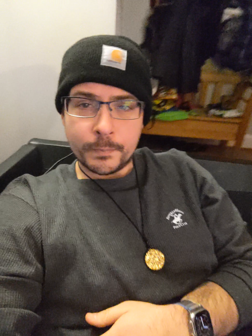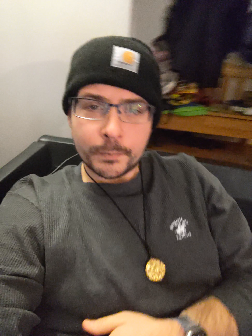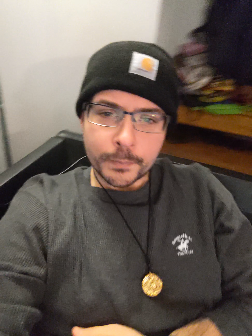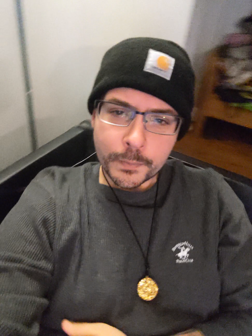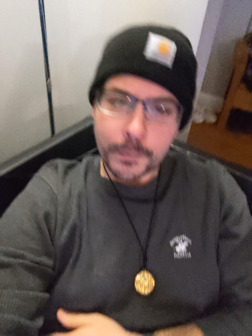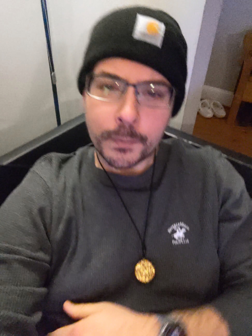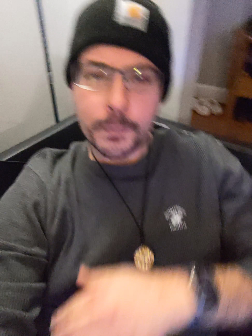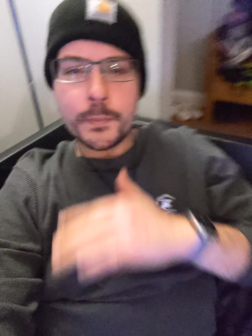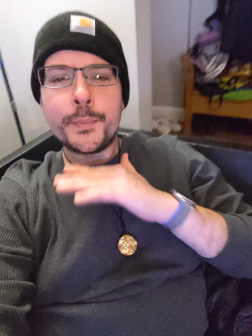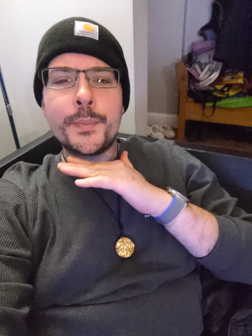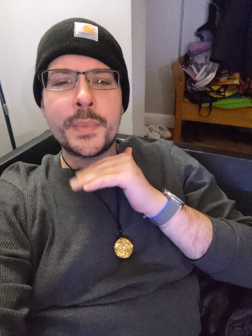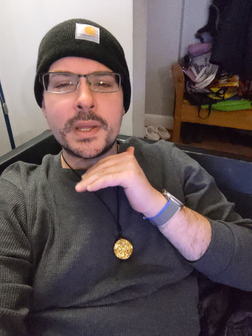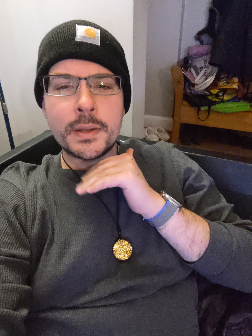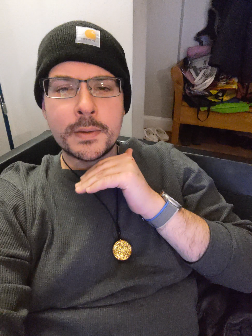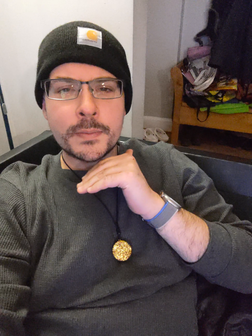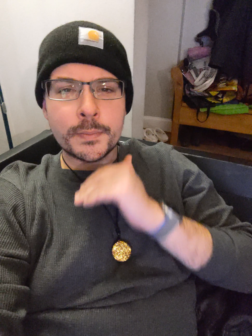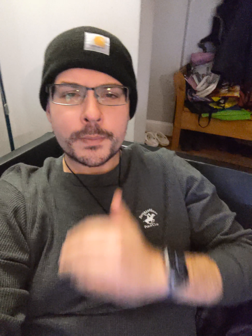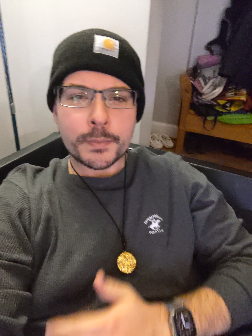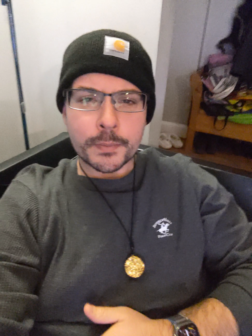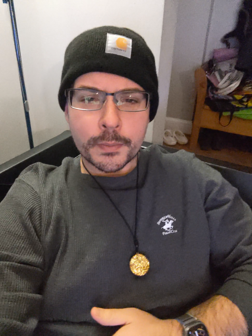pig